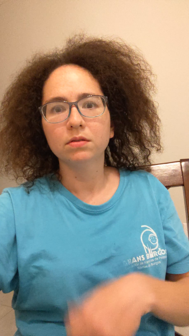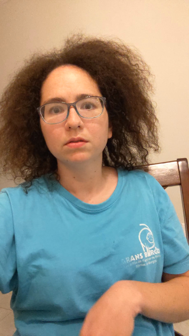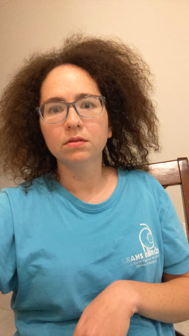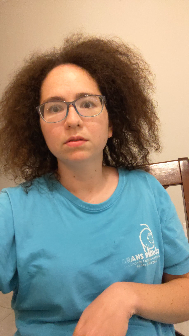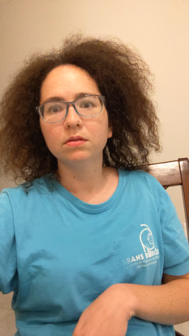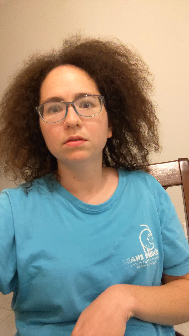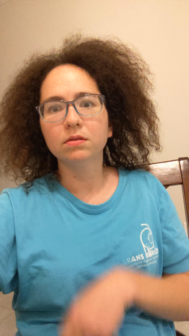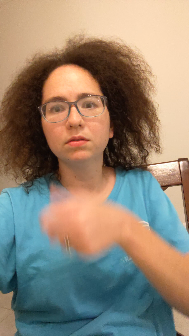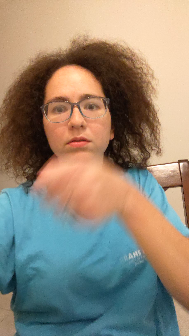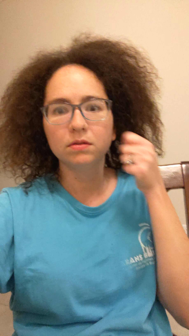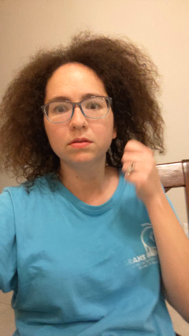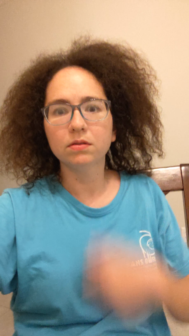pull